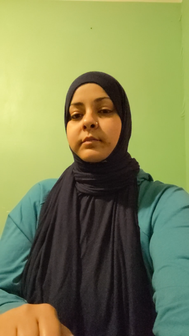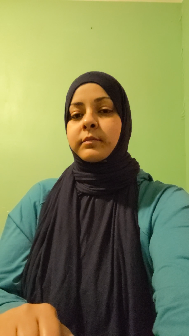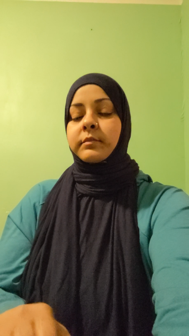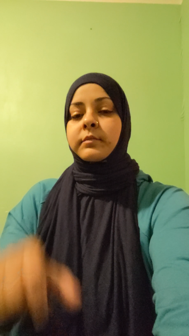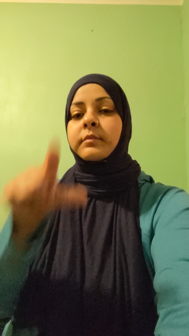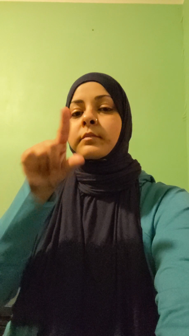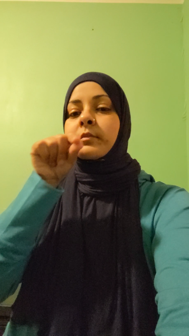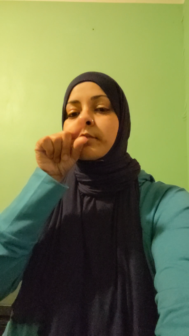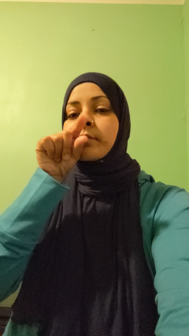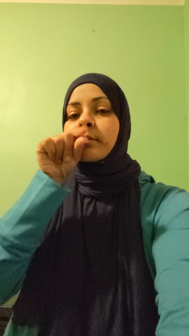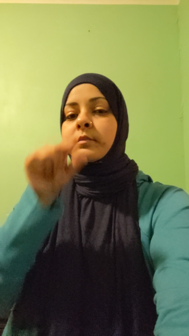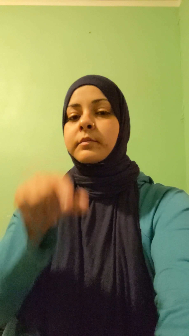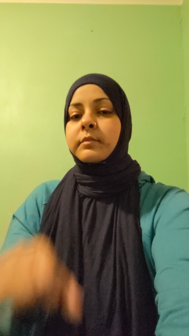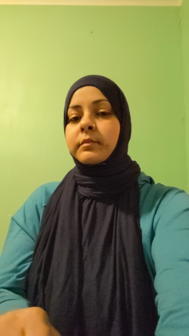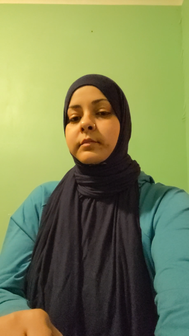chicken